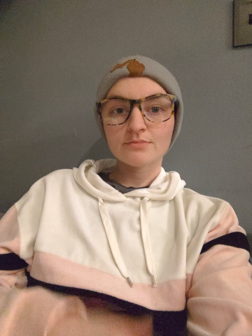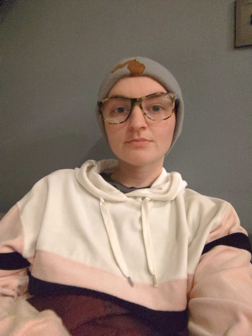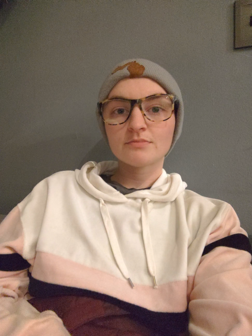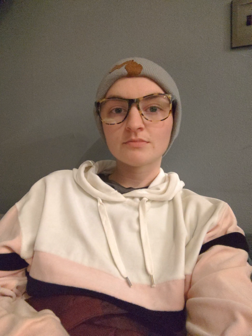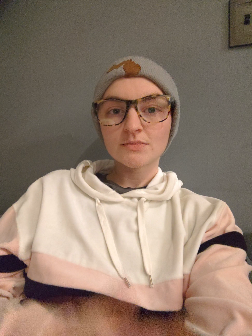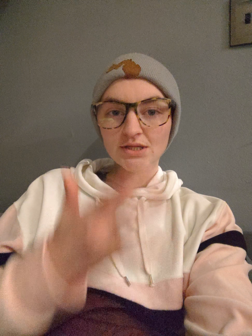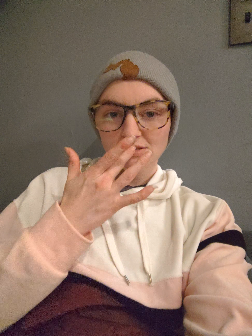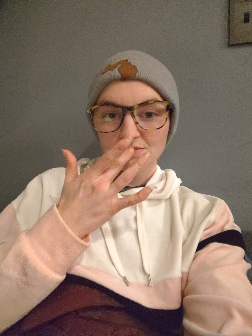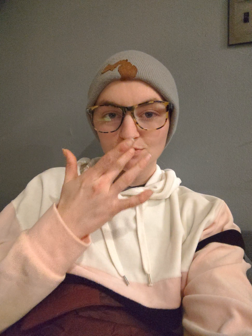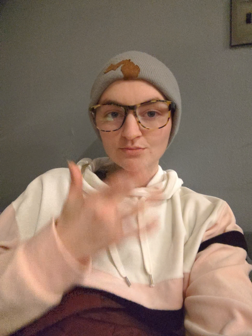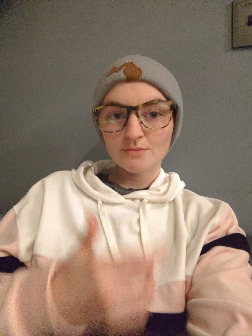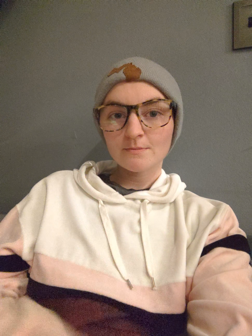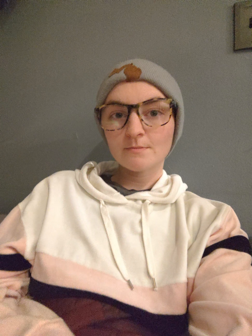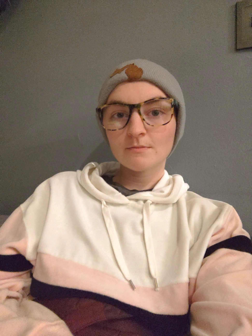taste